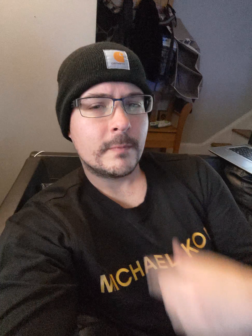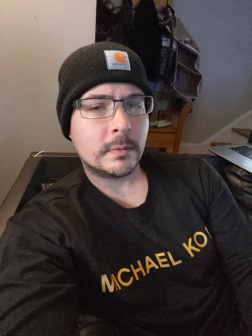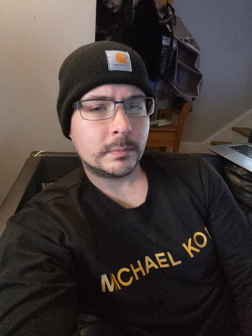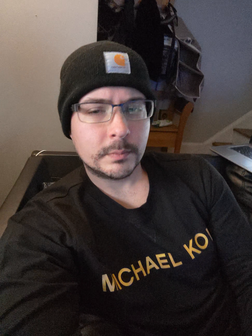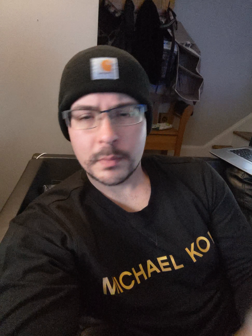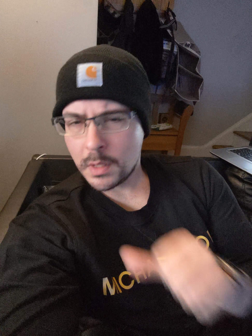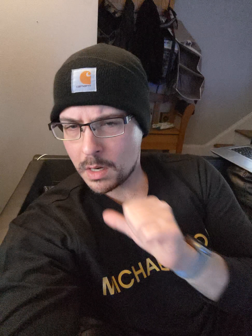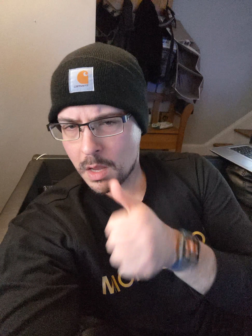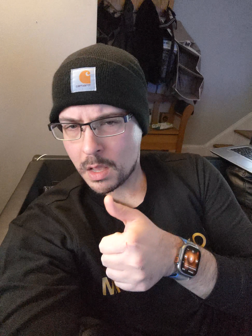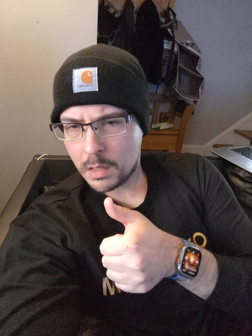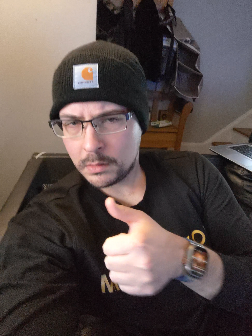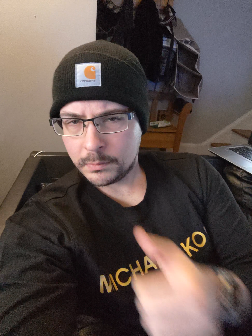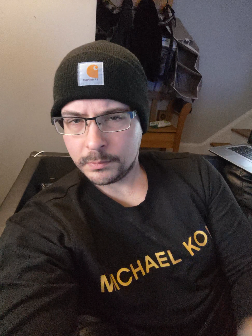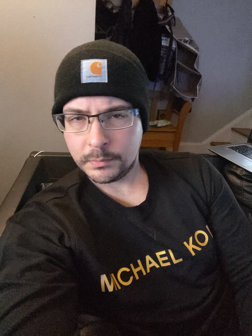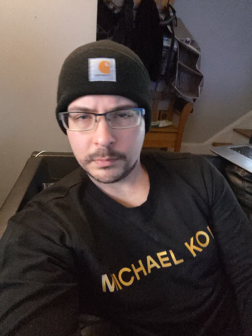not